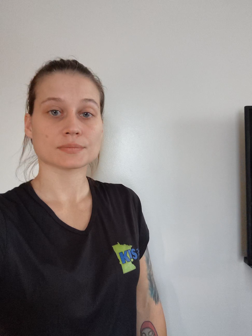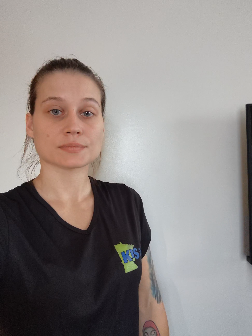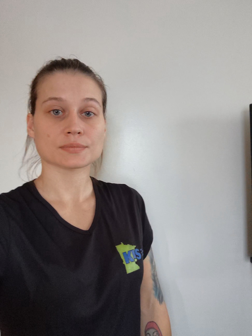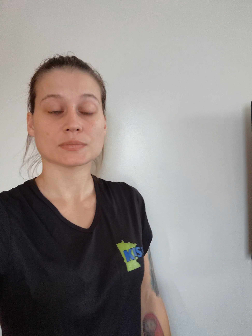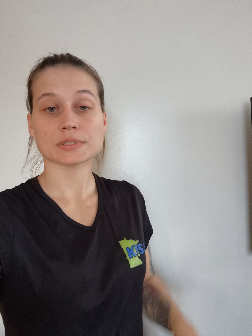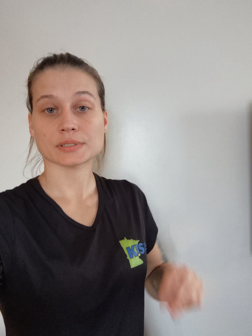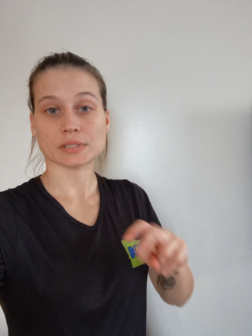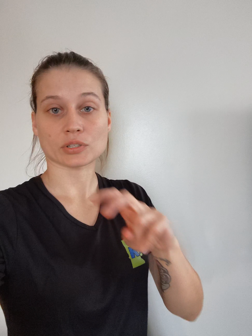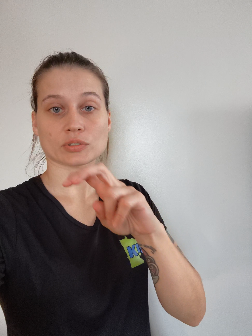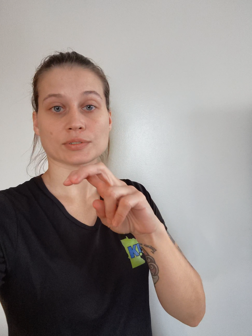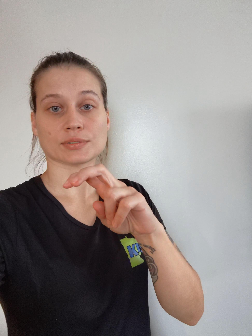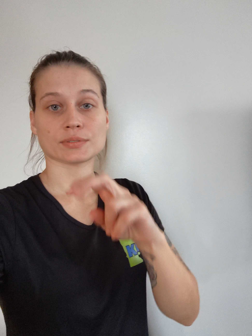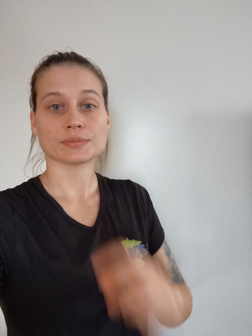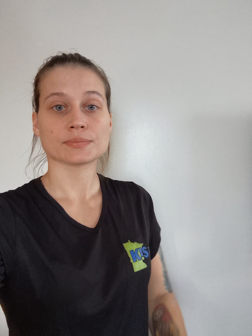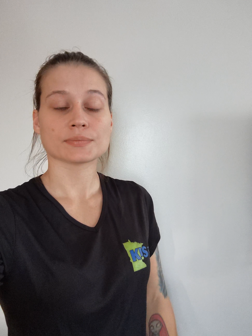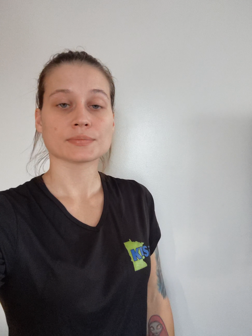stairs